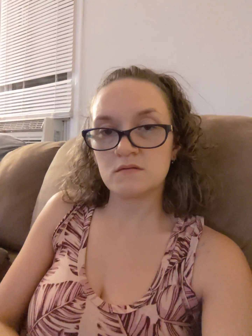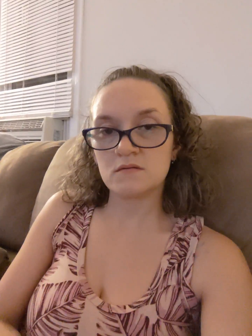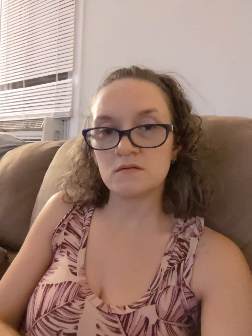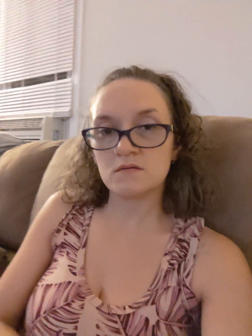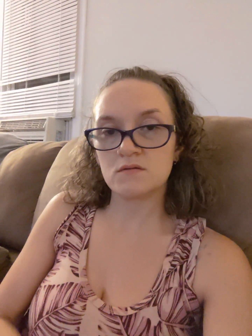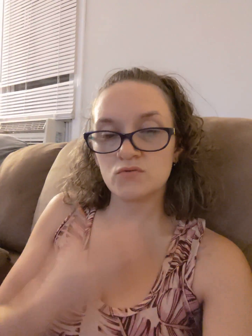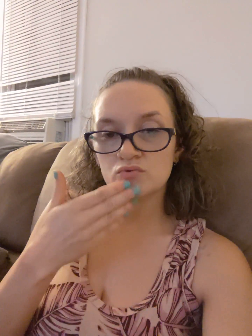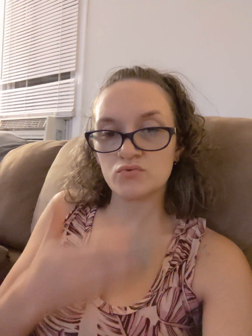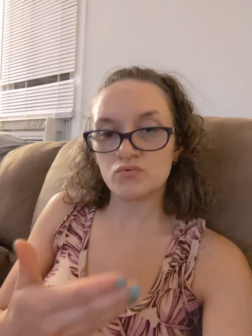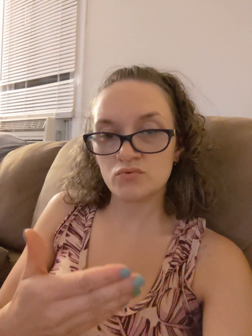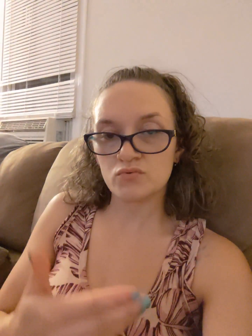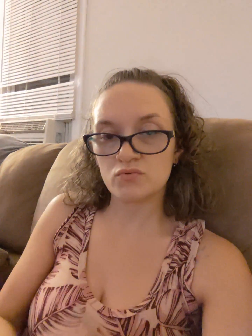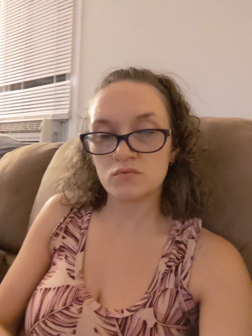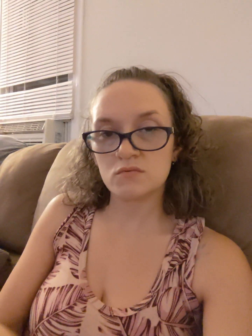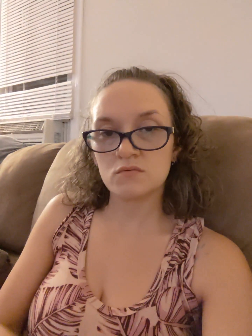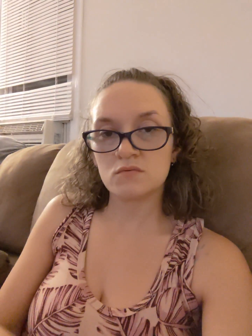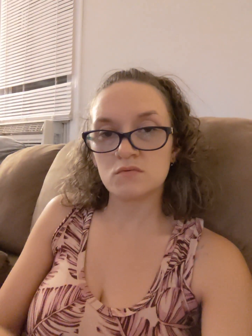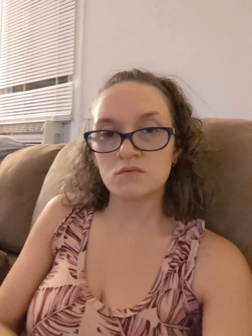good